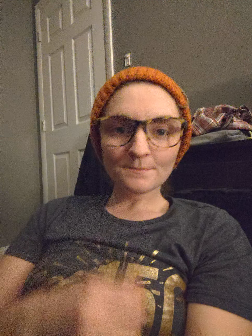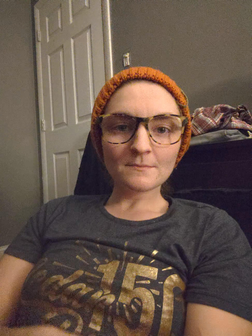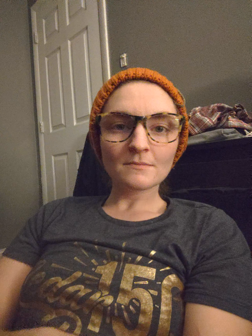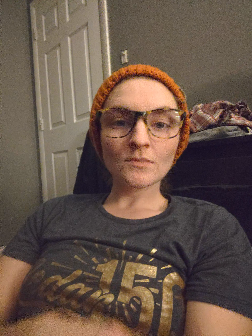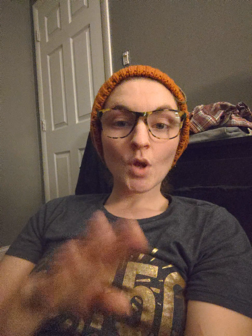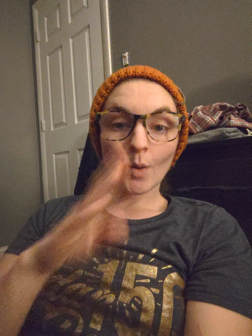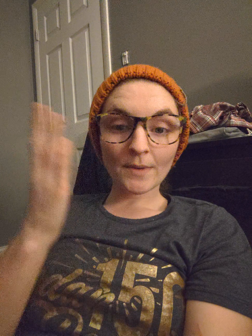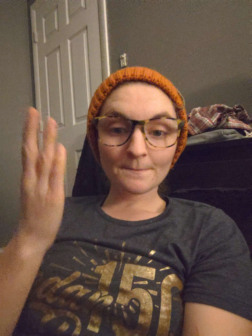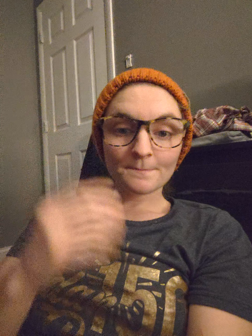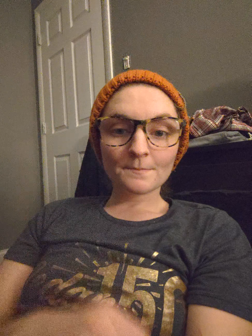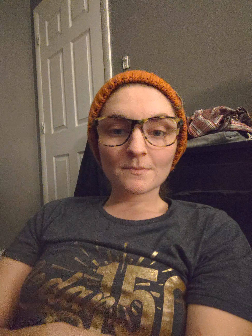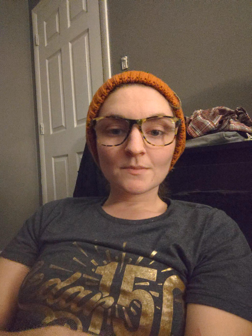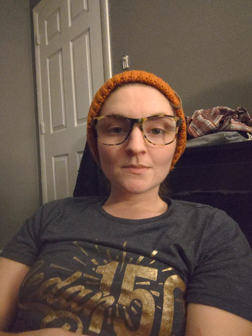open